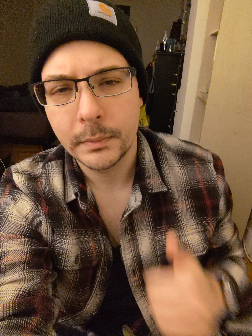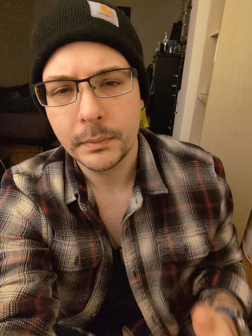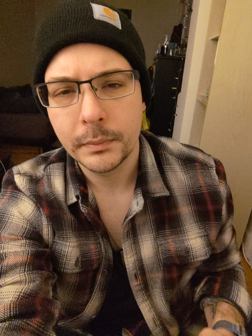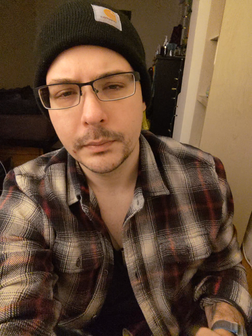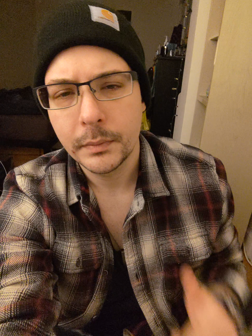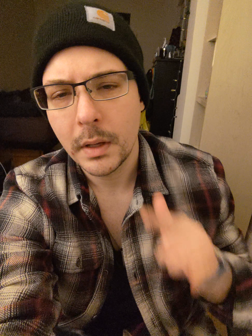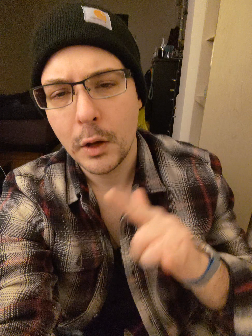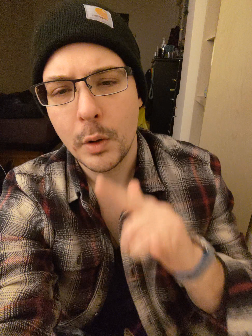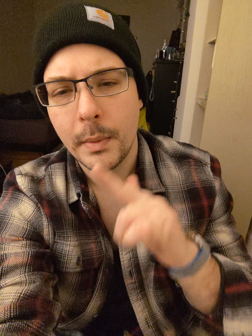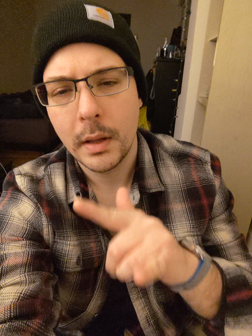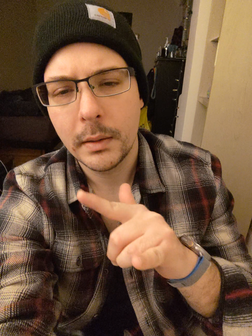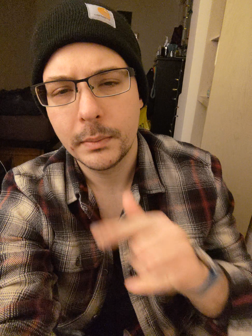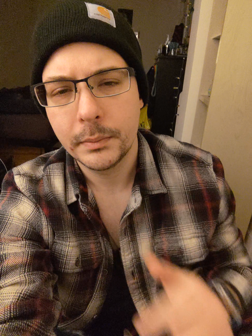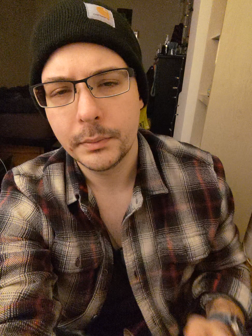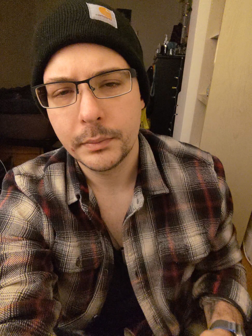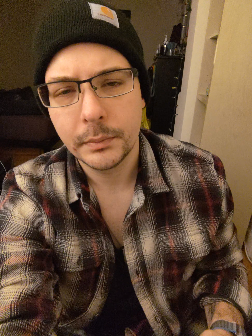airplane